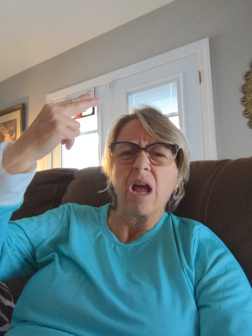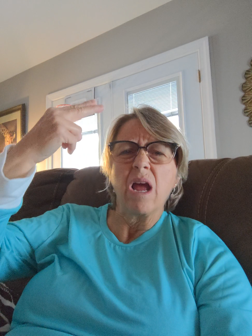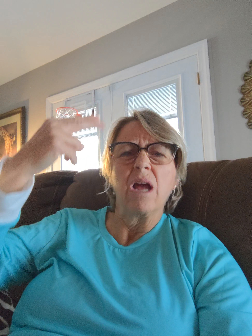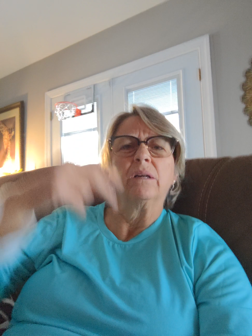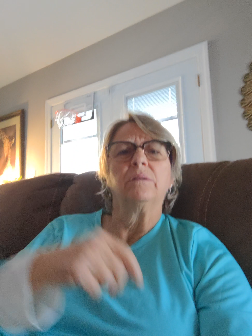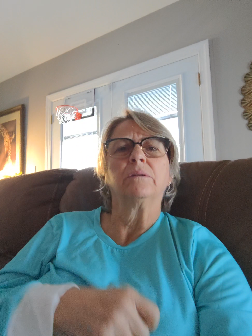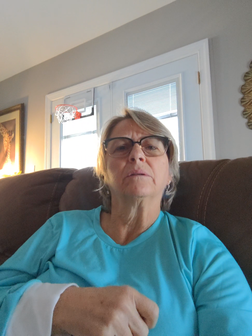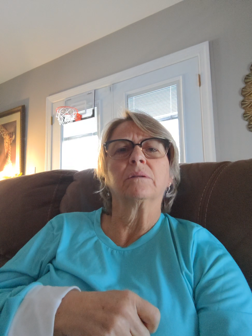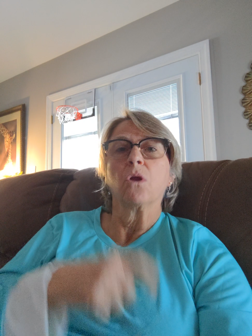high